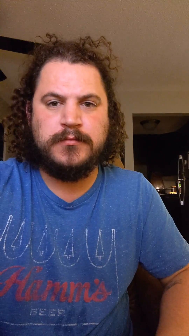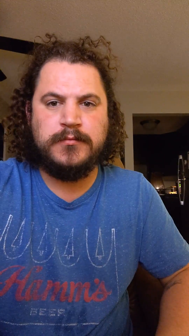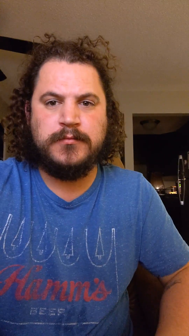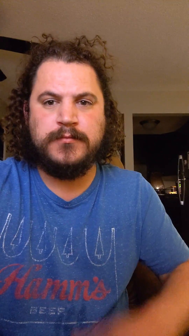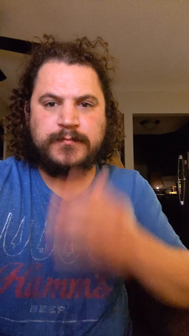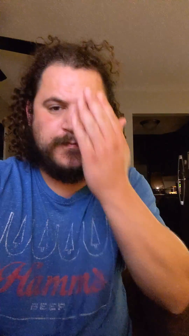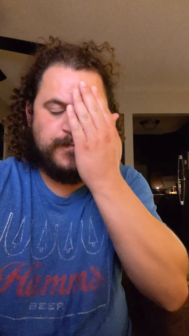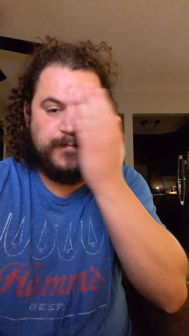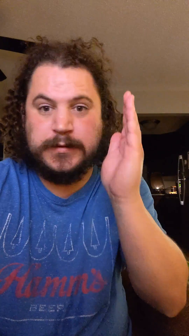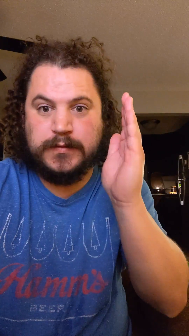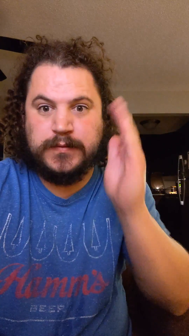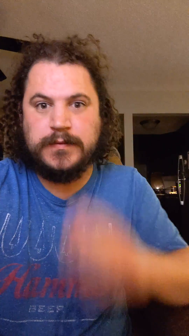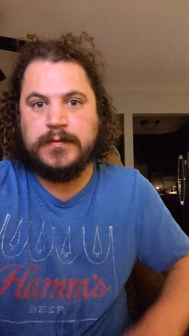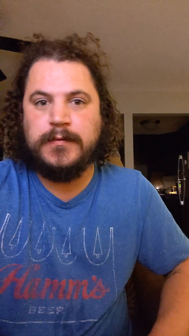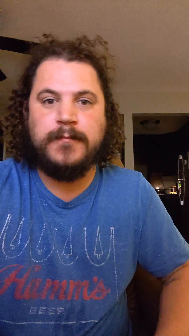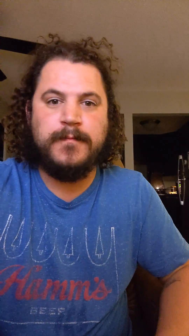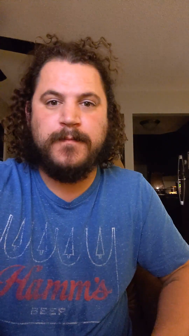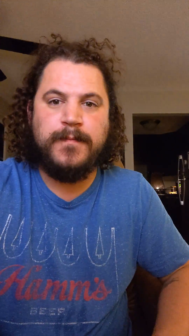peekaboo